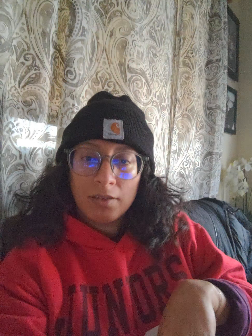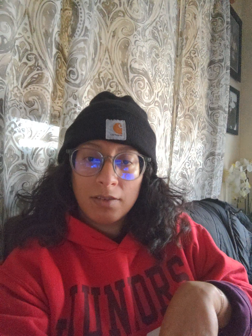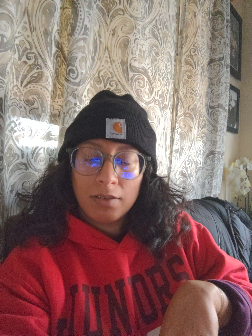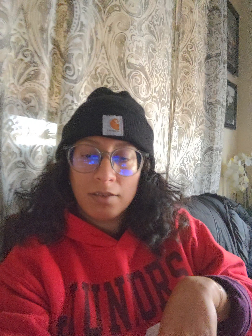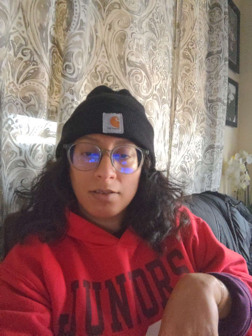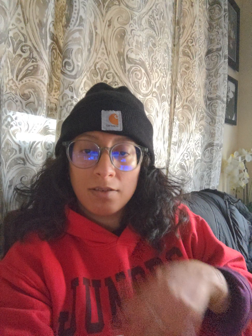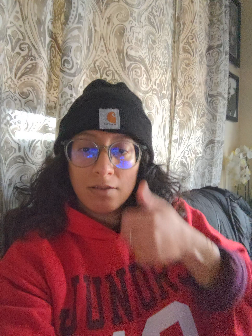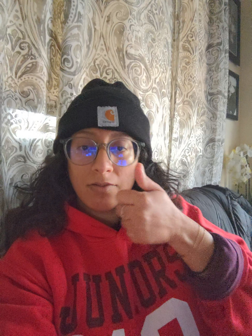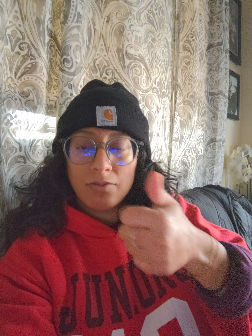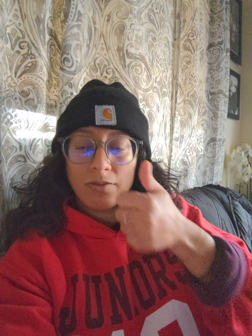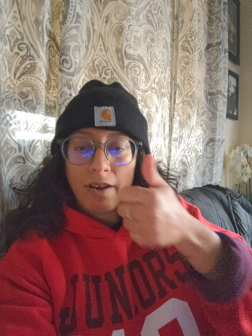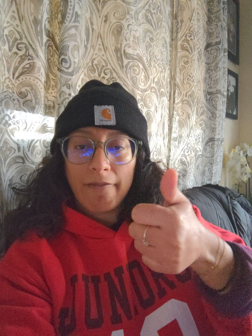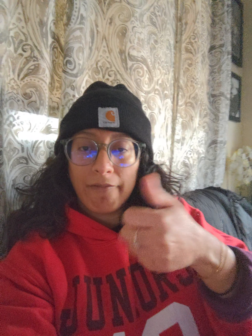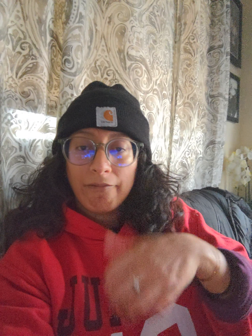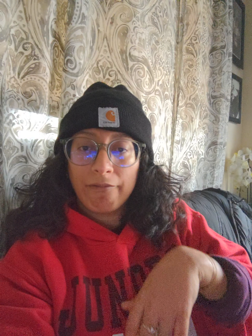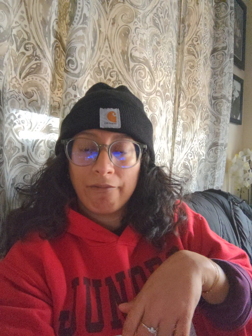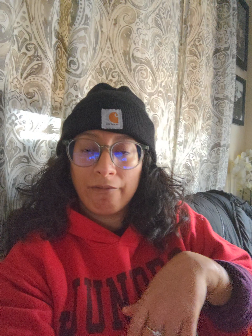yourself